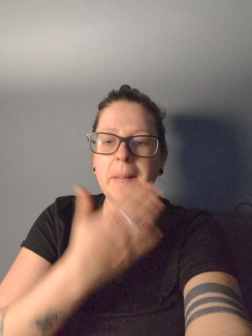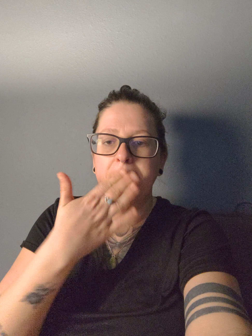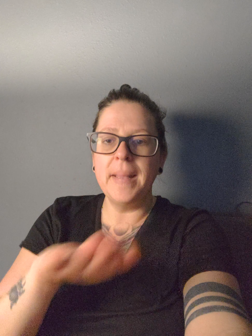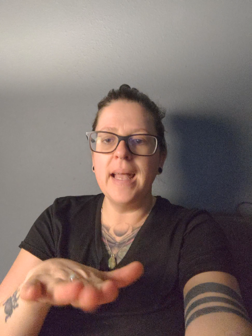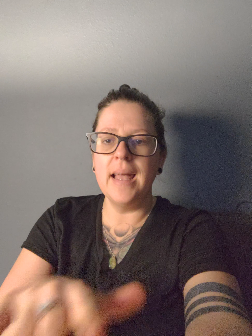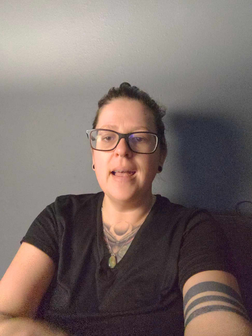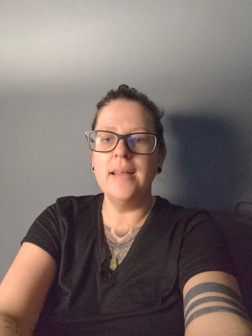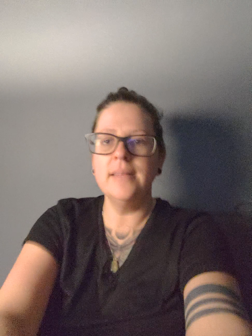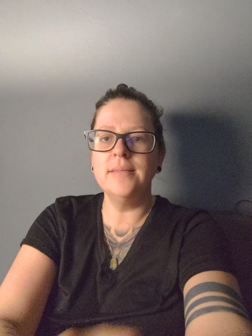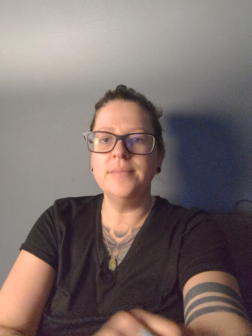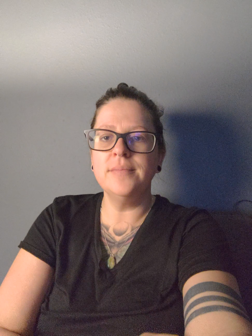bad